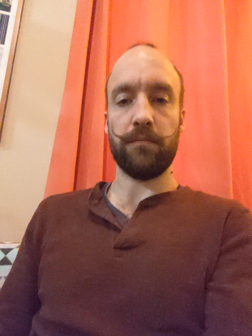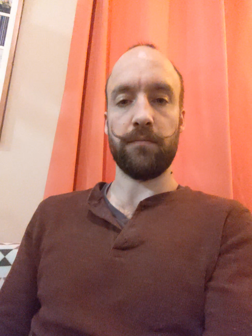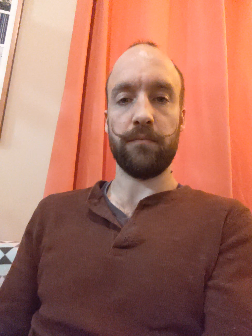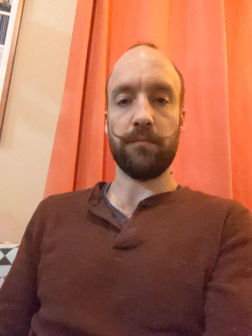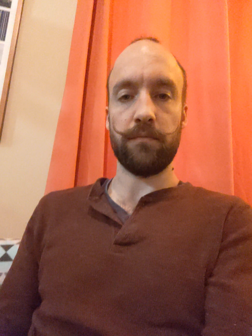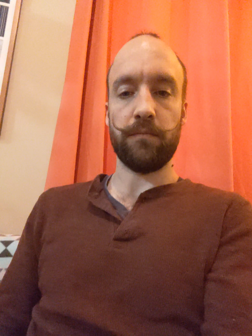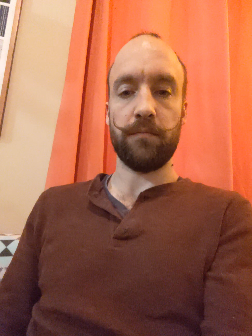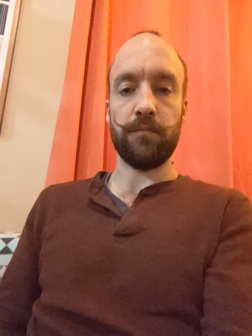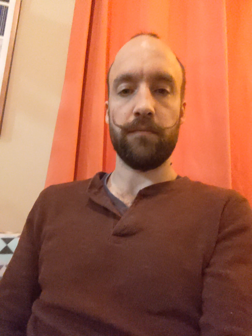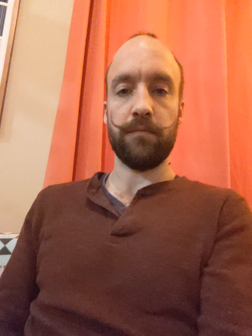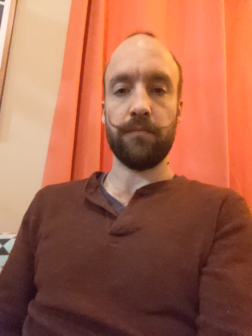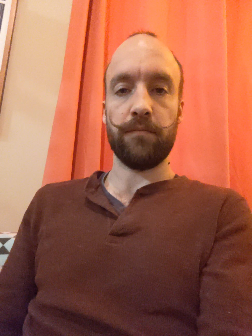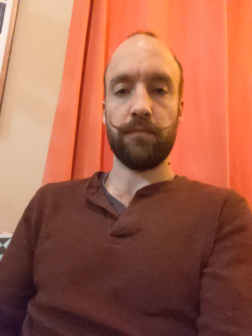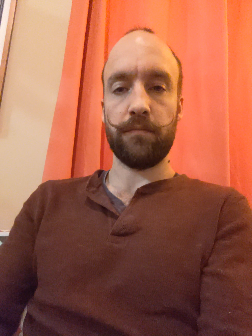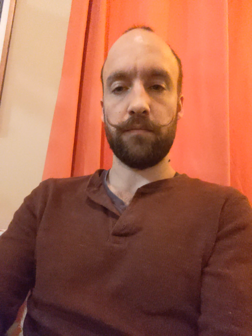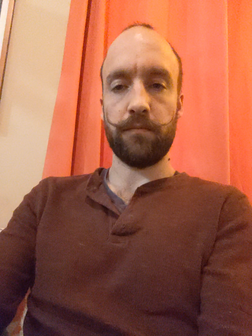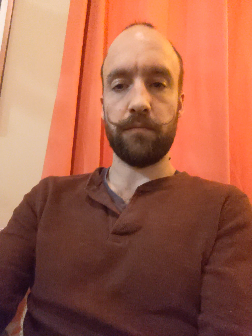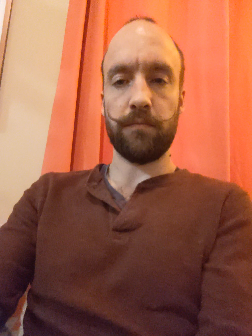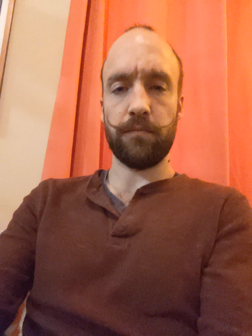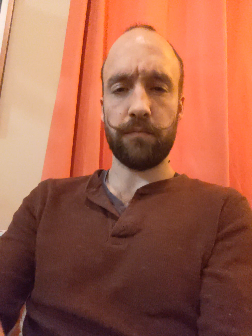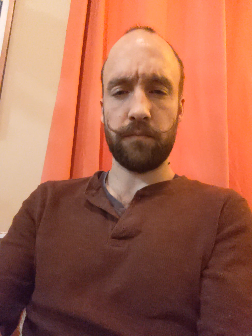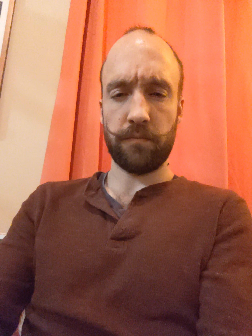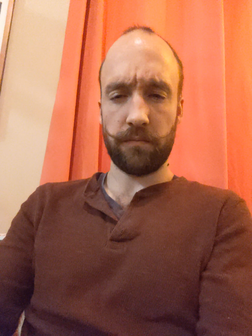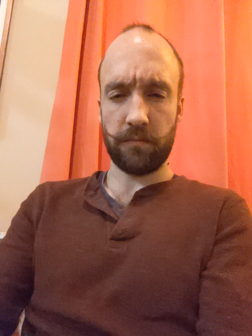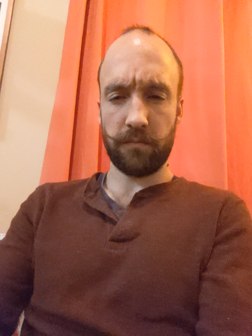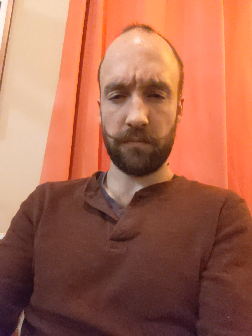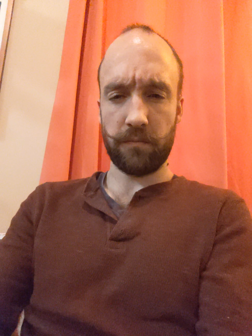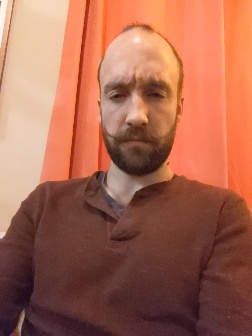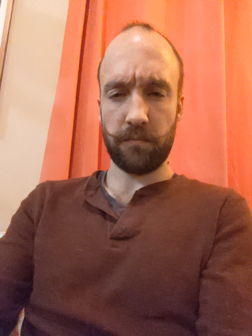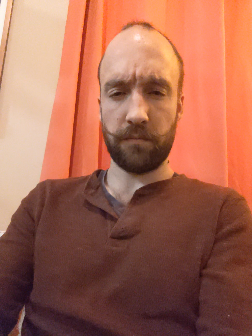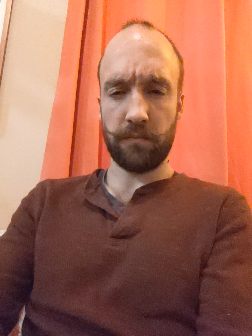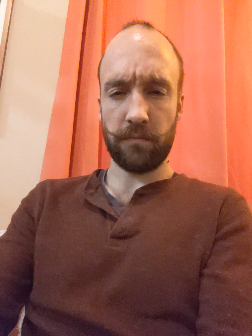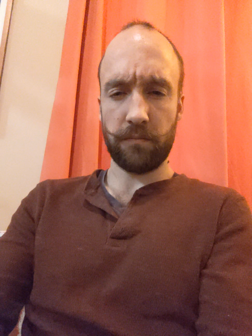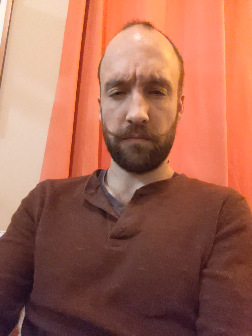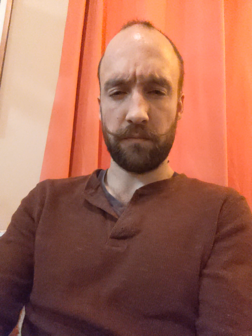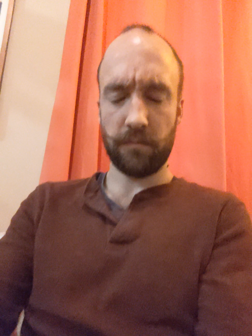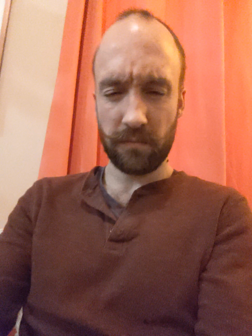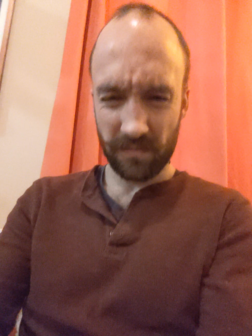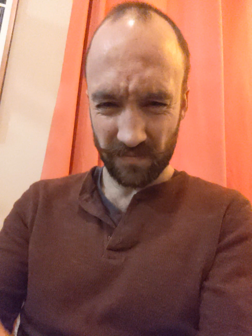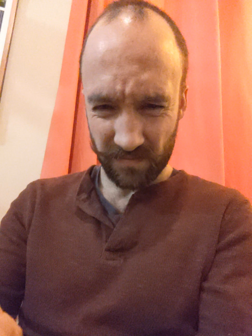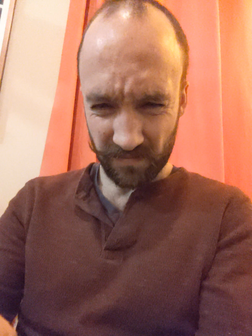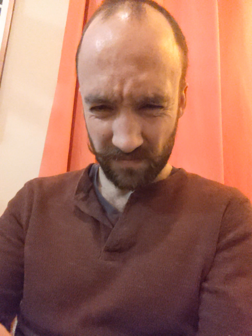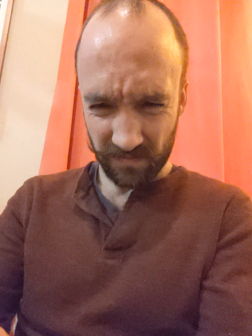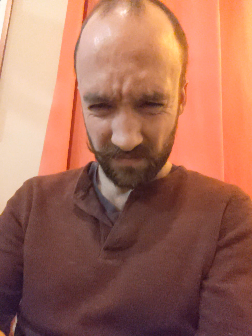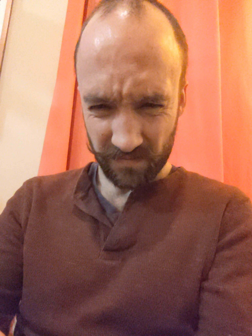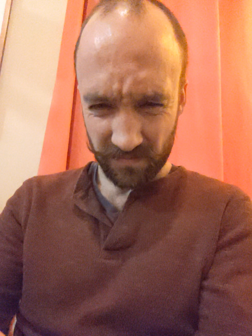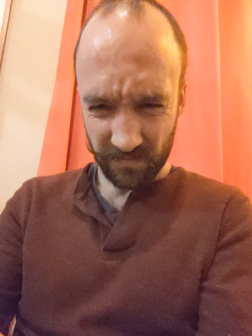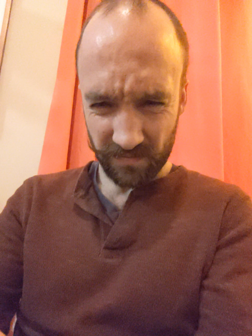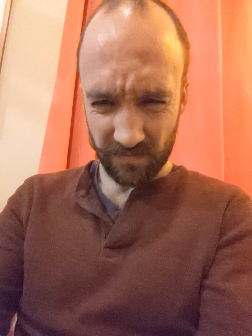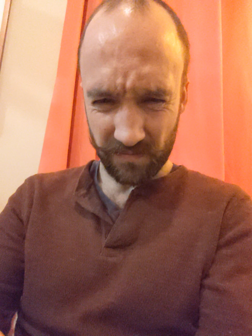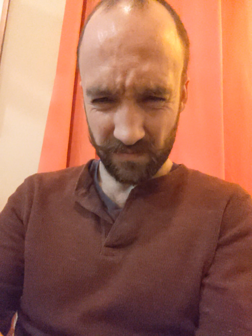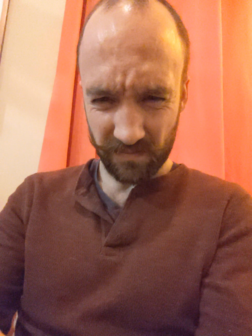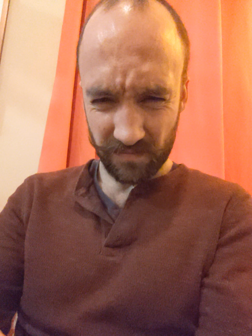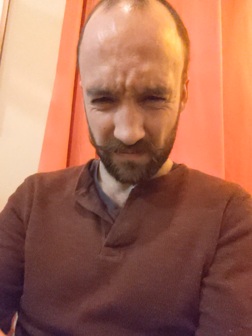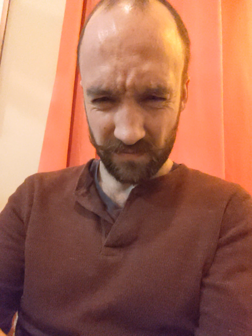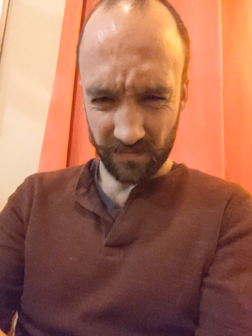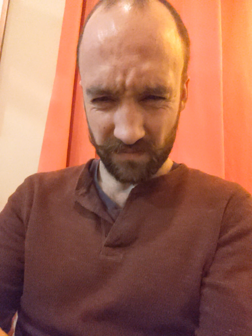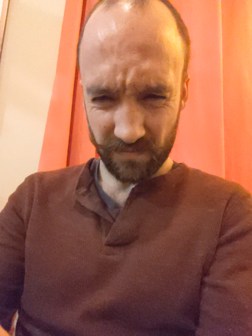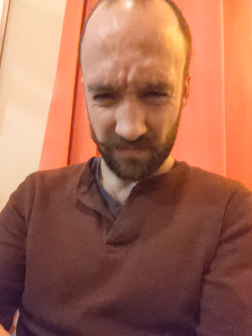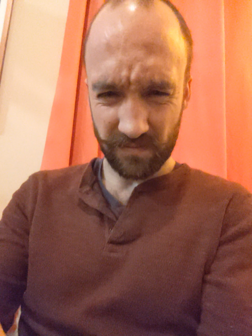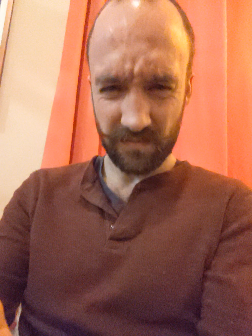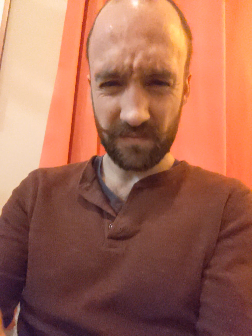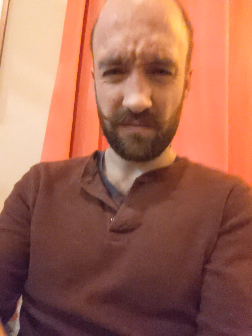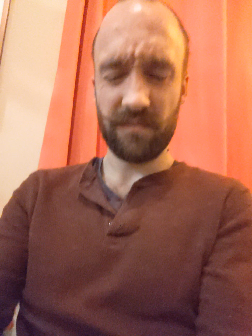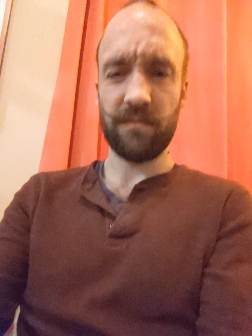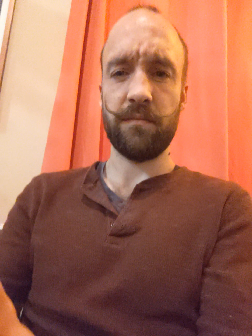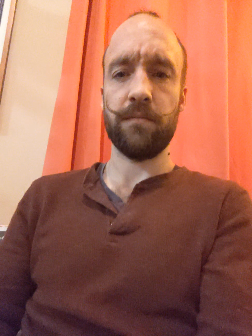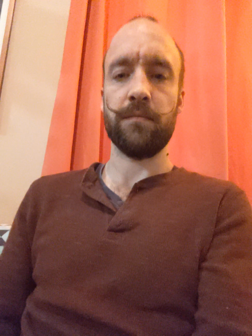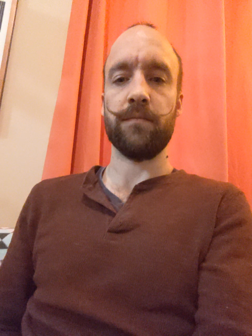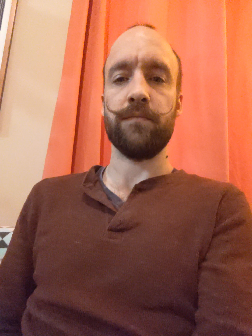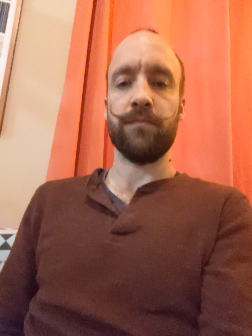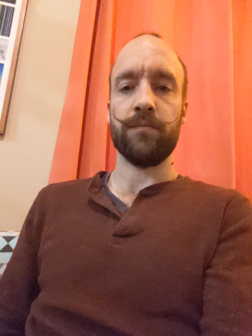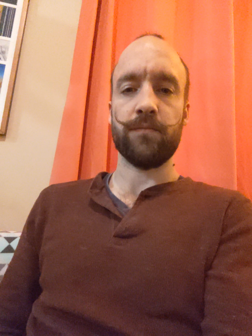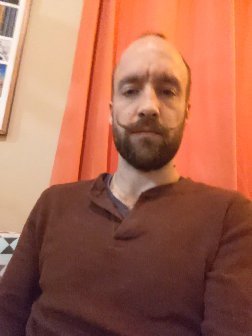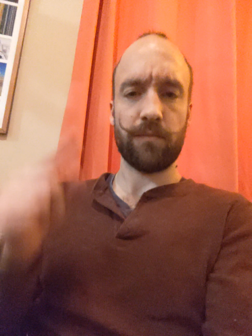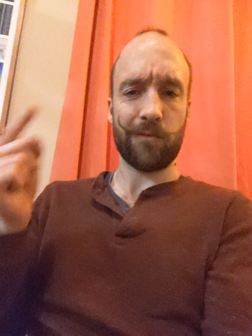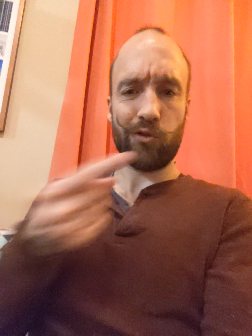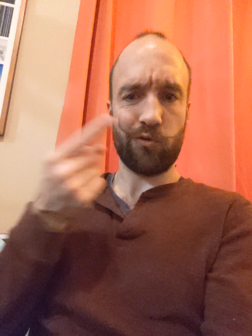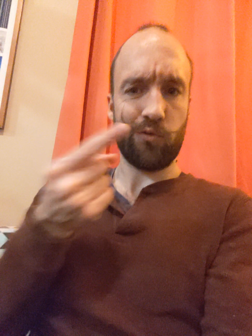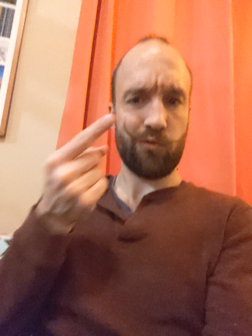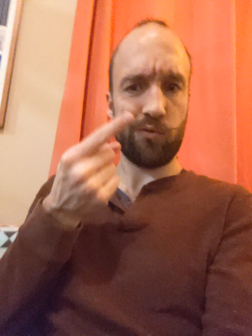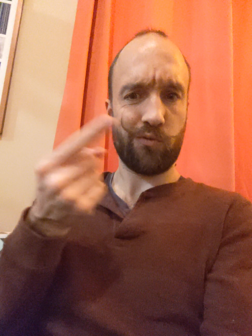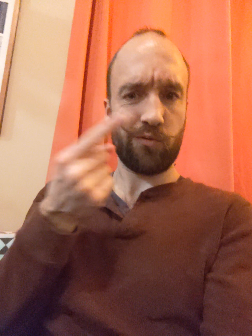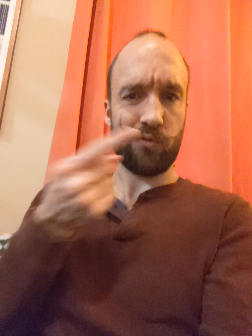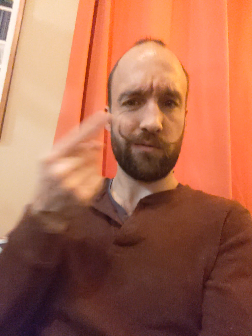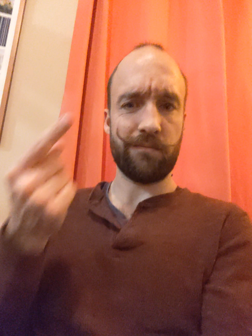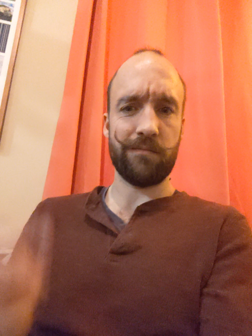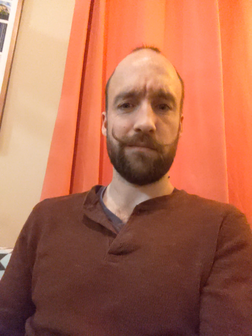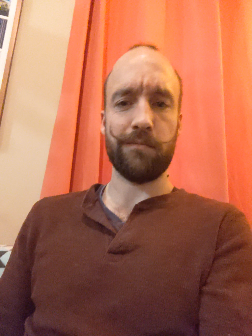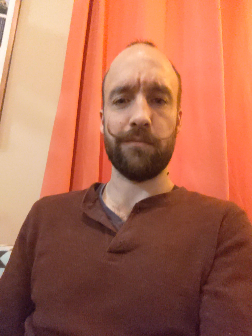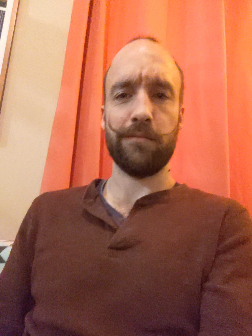owie